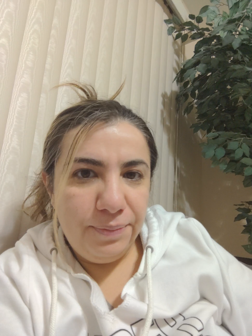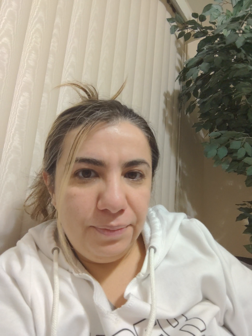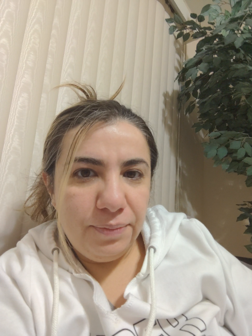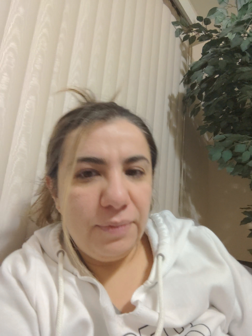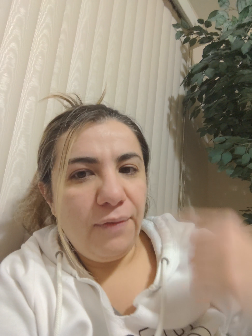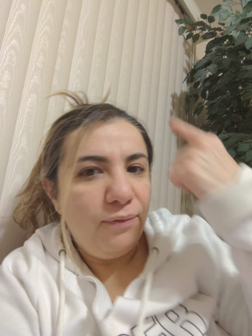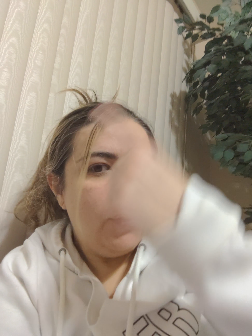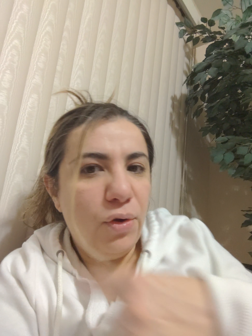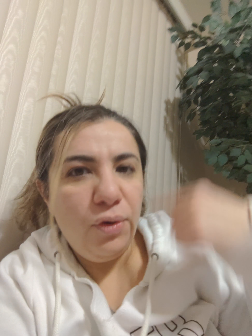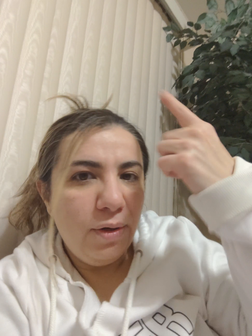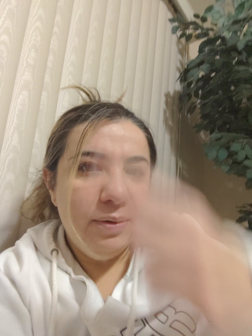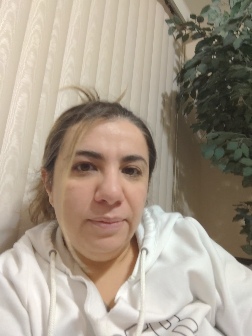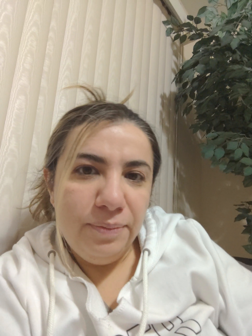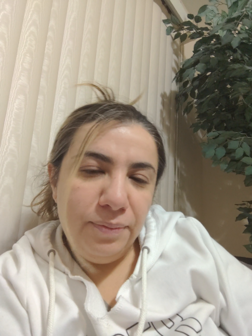face